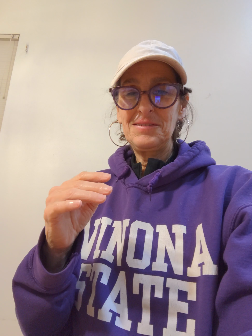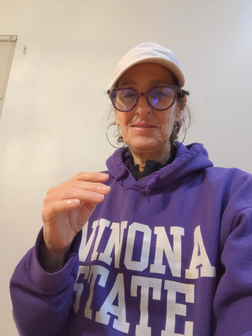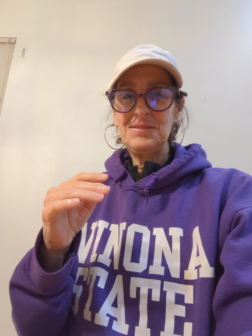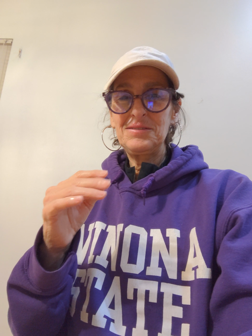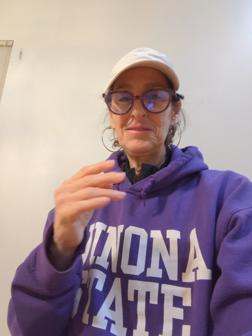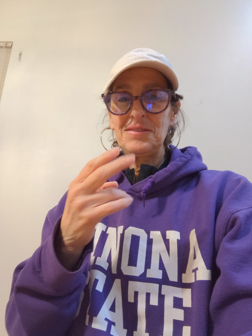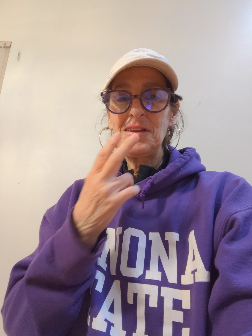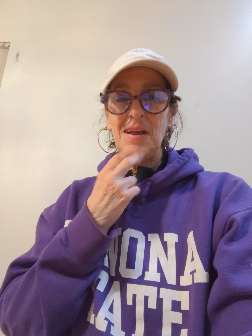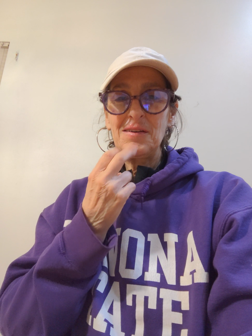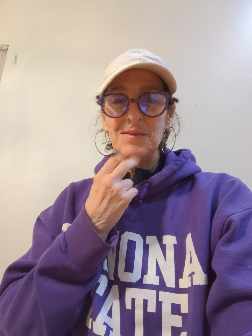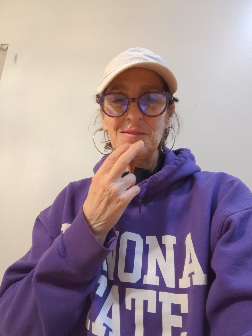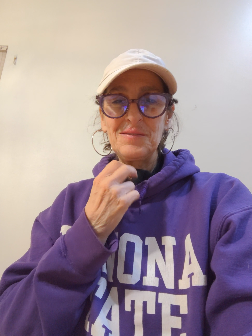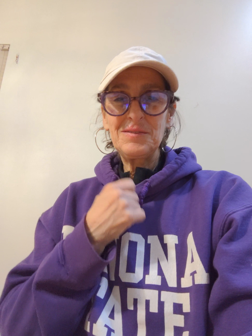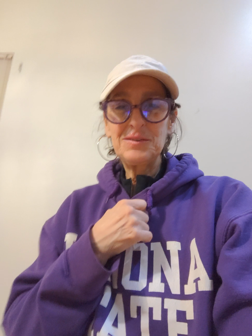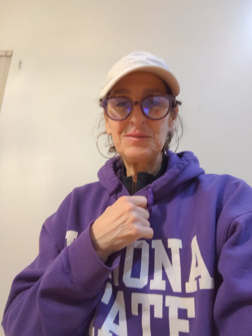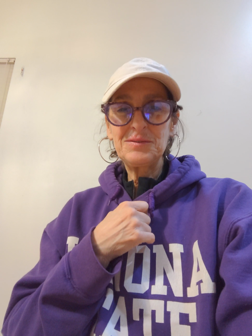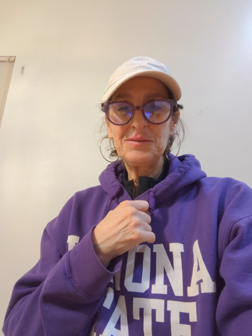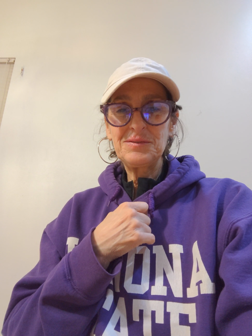underwear